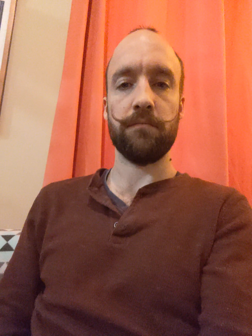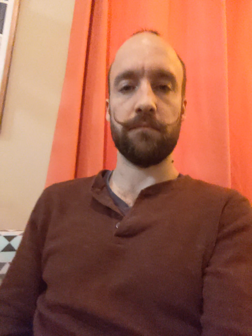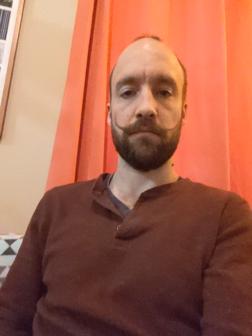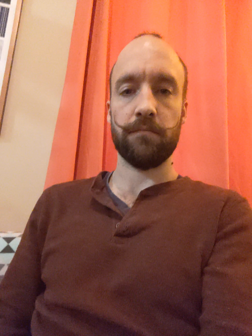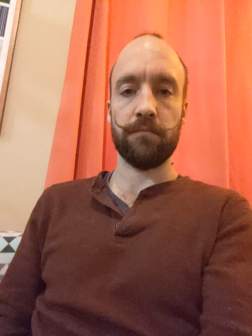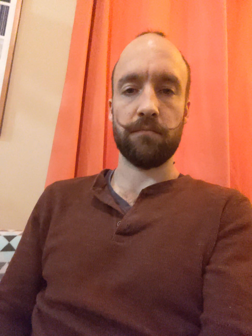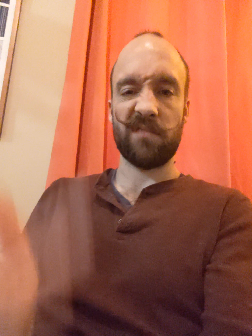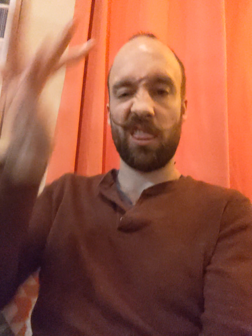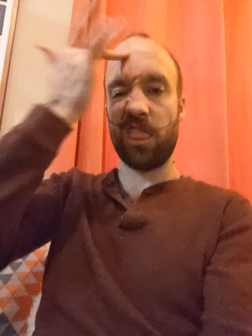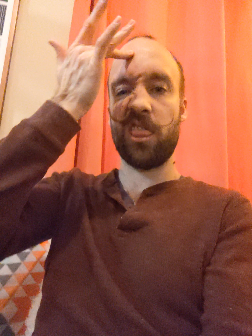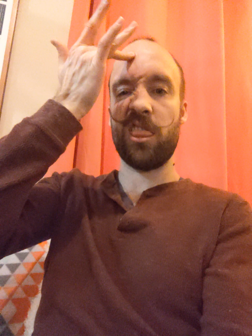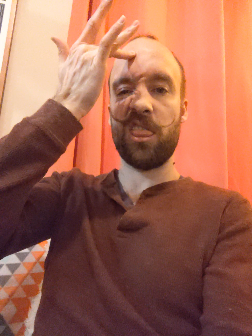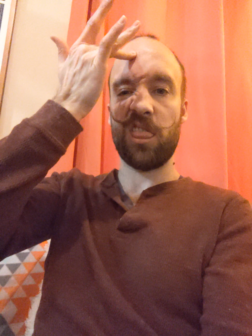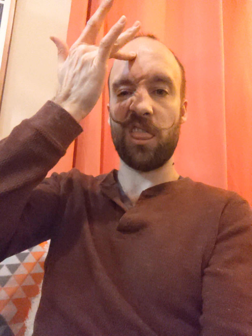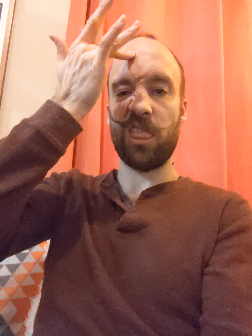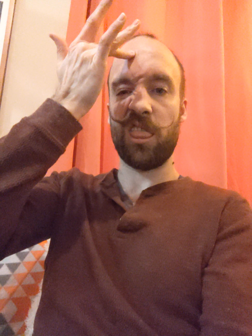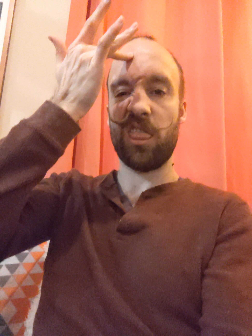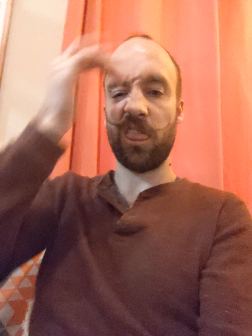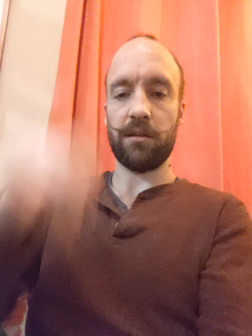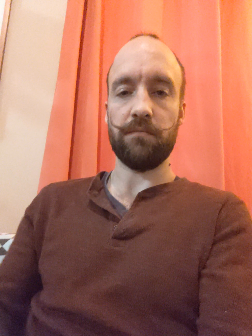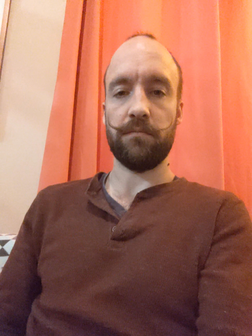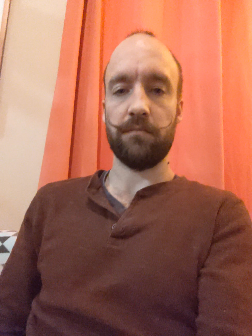sick